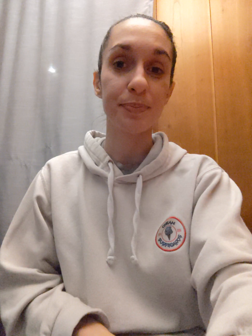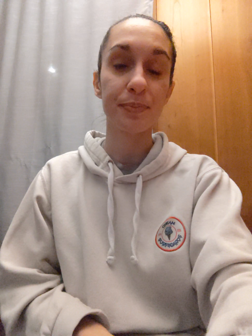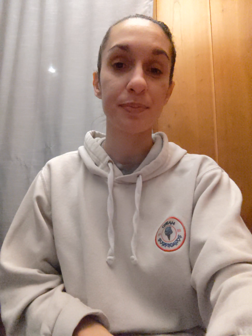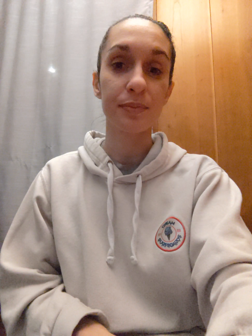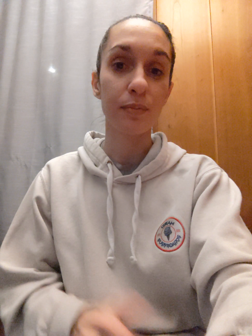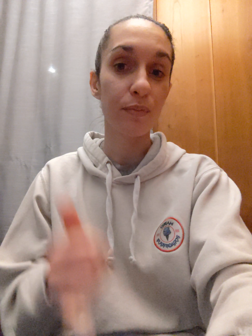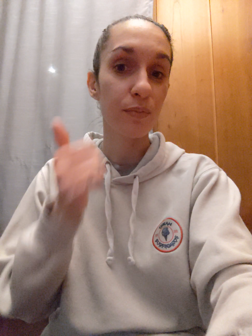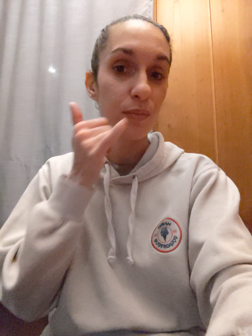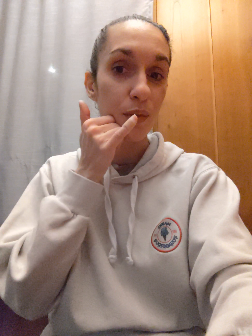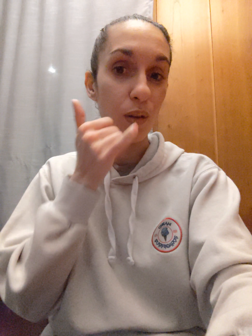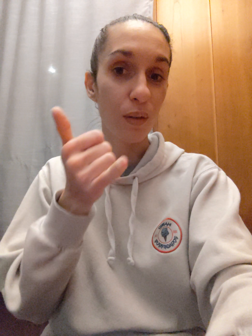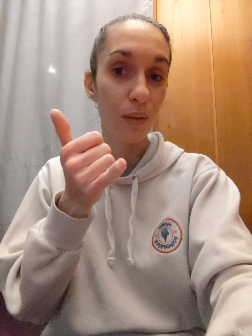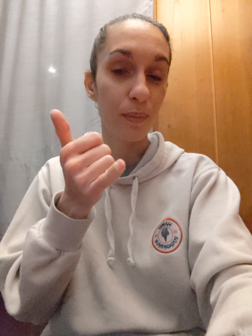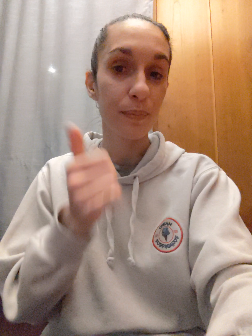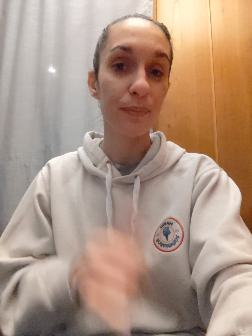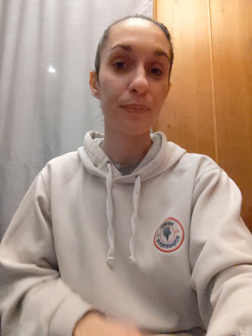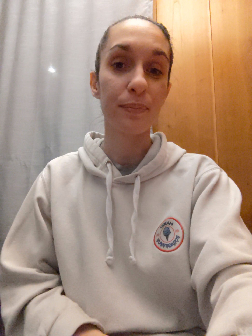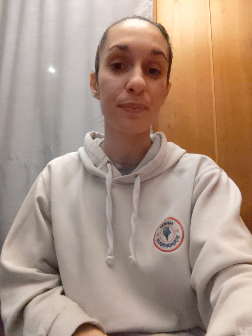call on the phone